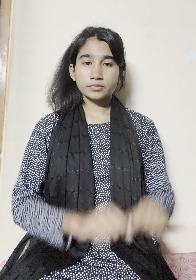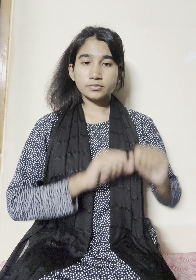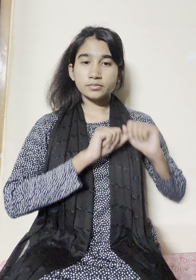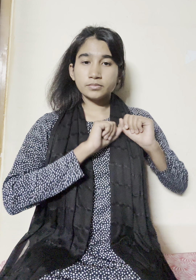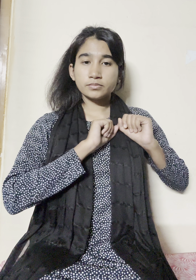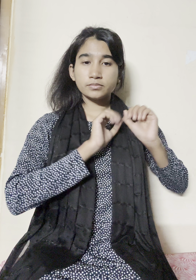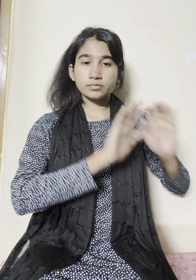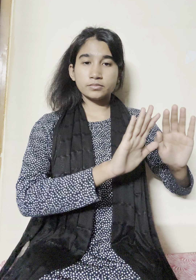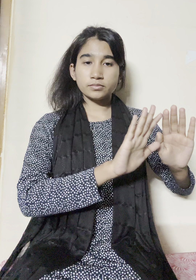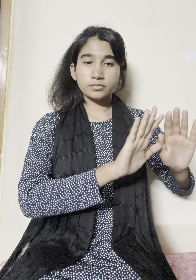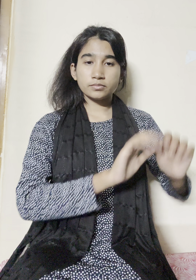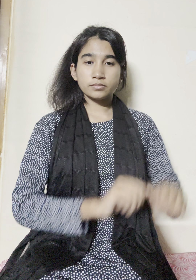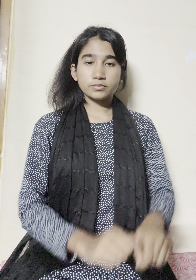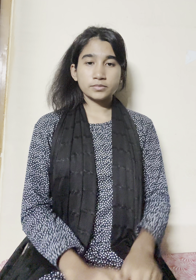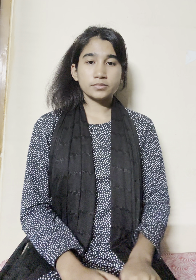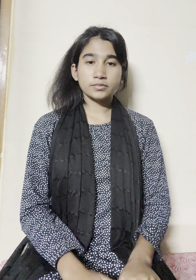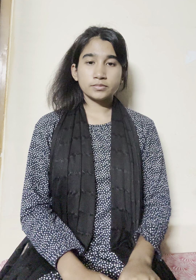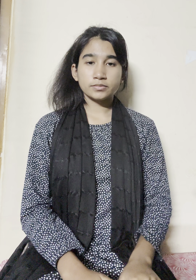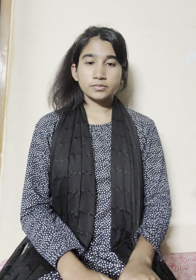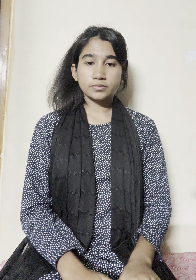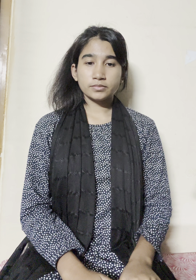ধাক্কা দেওয়া